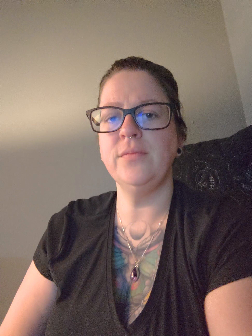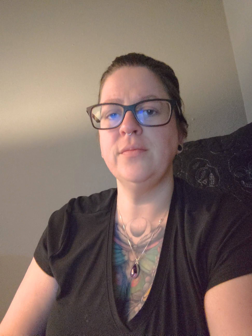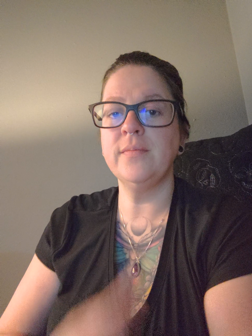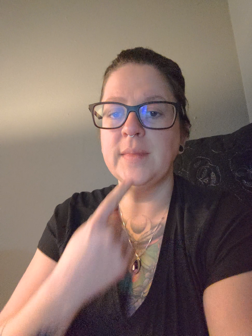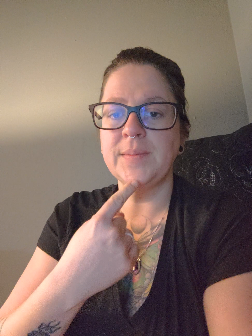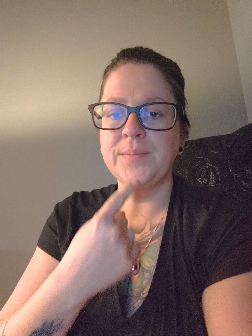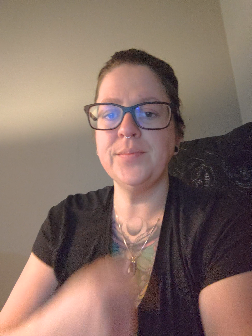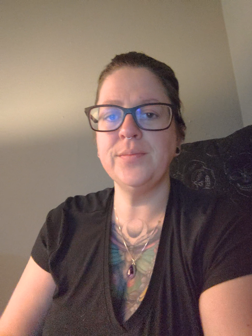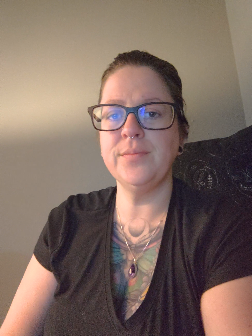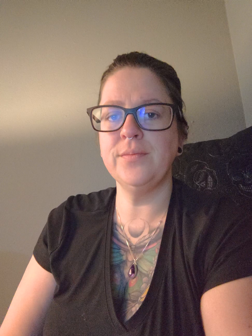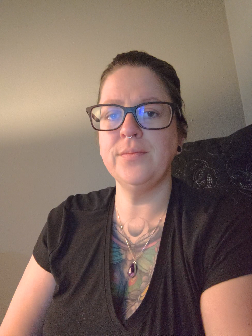say